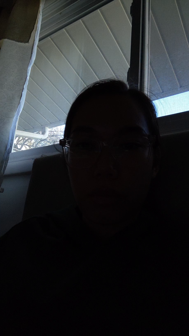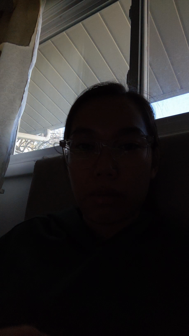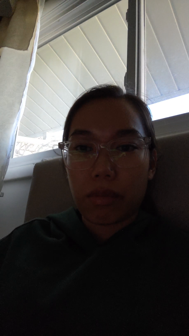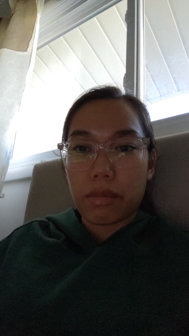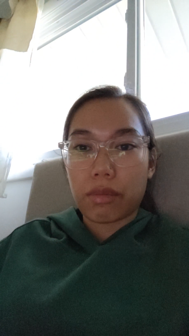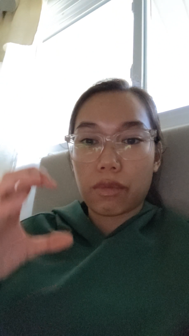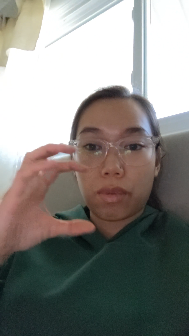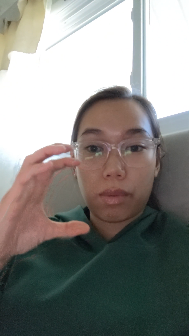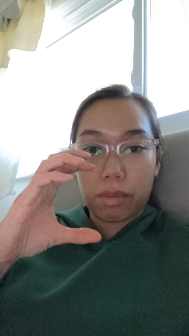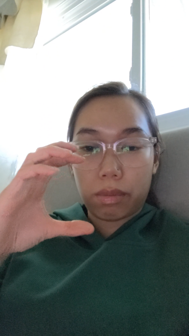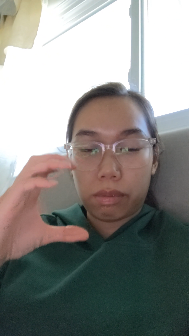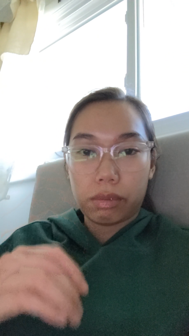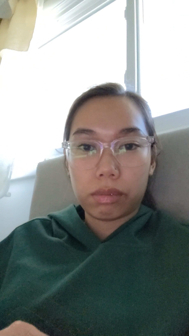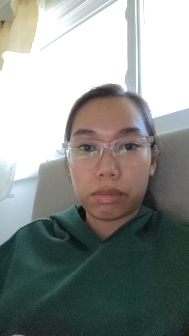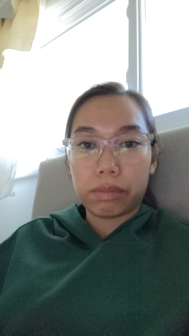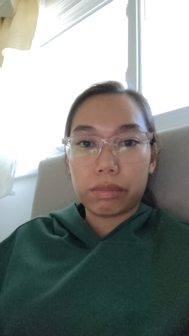ball